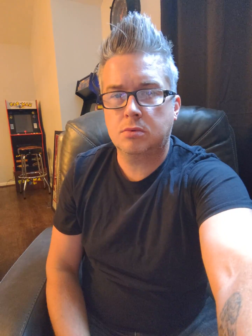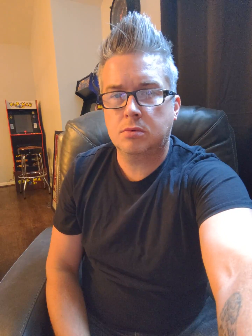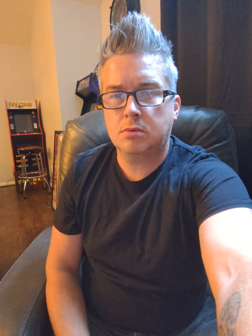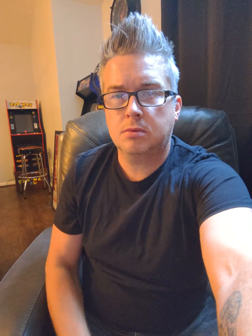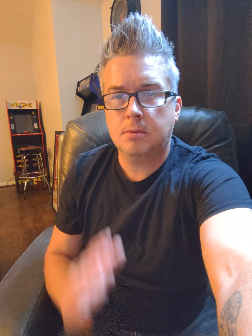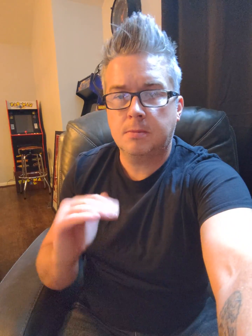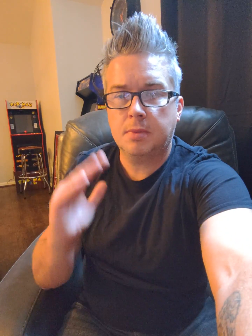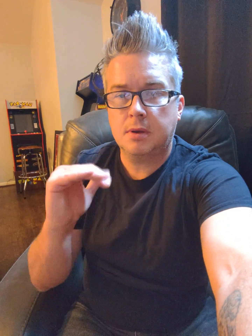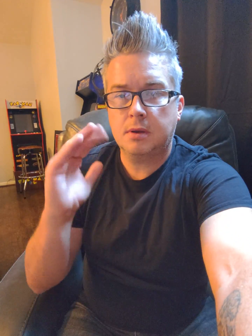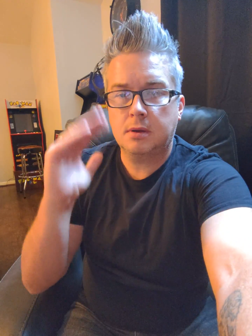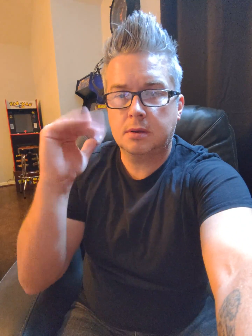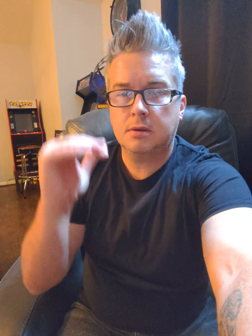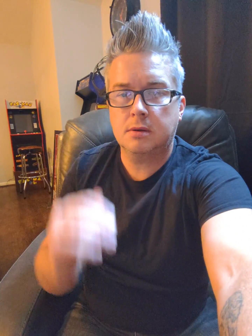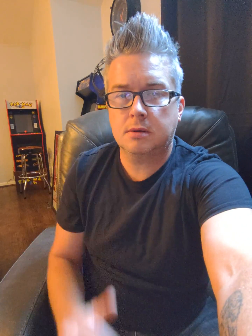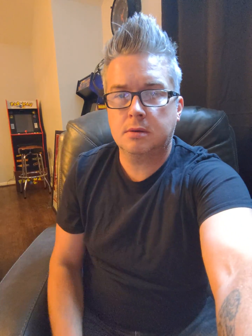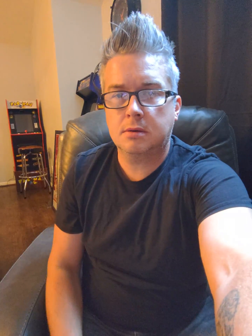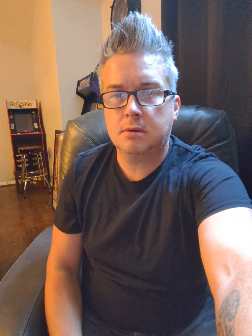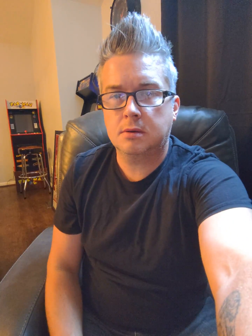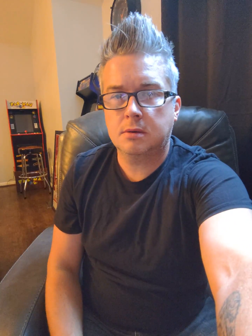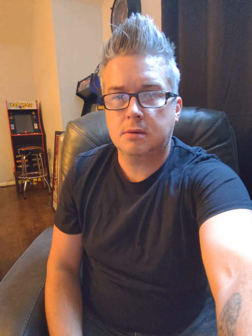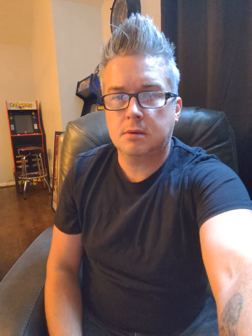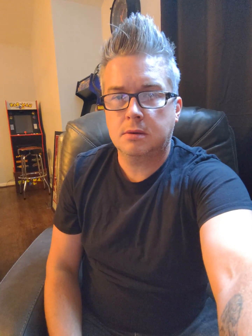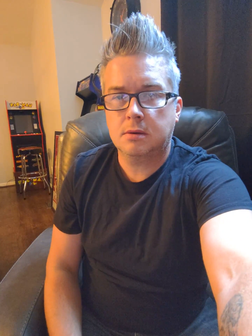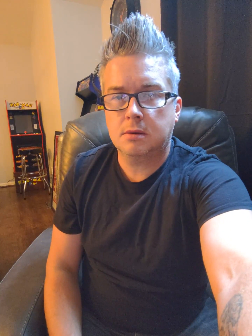build